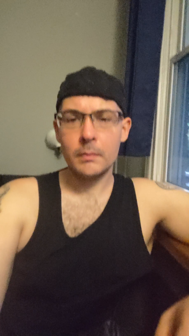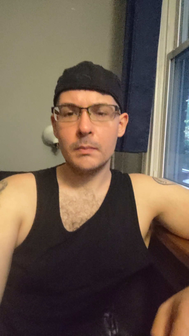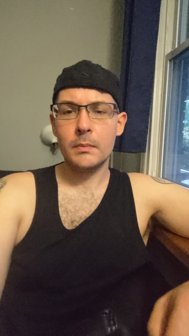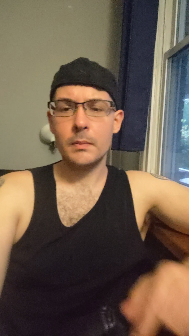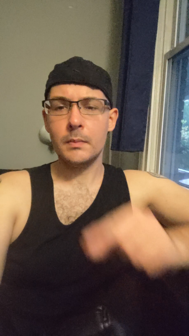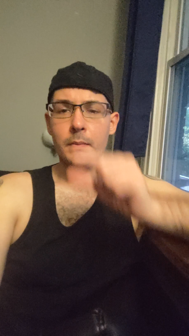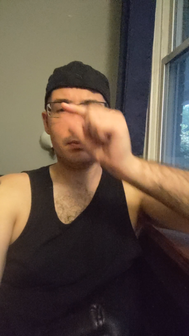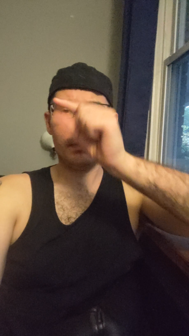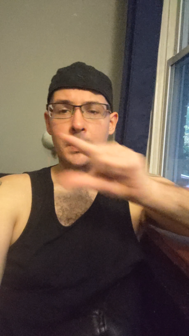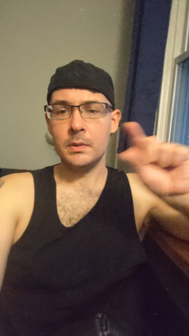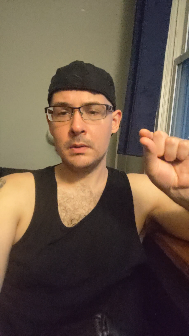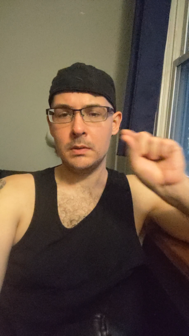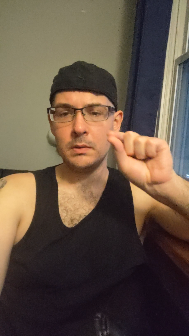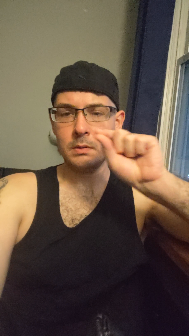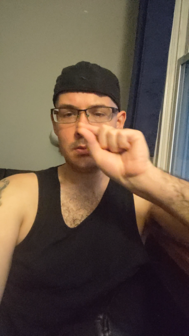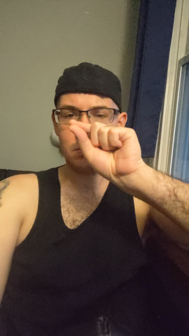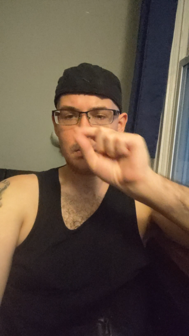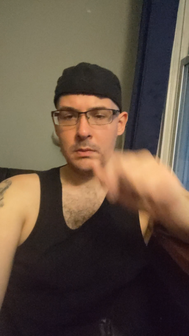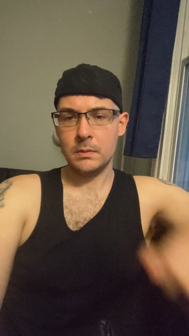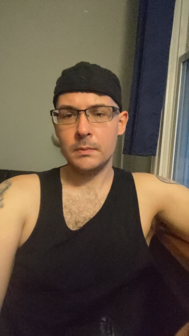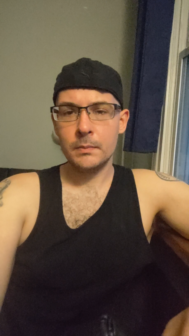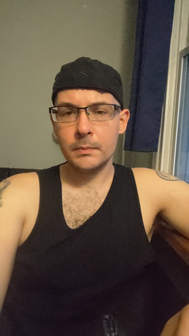peas